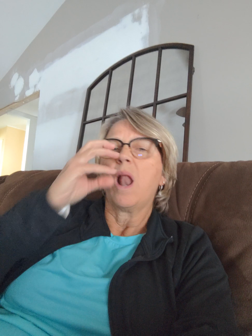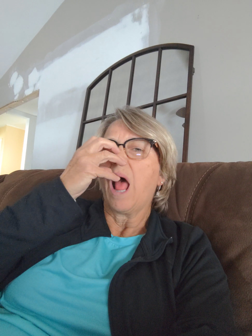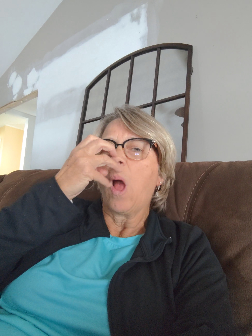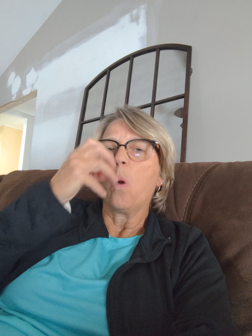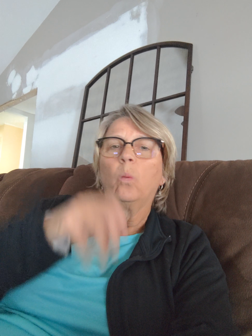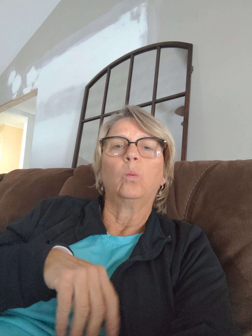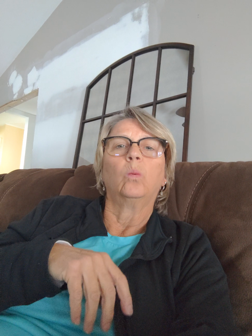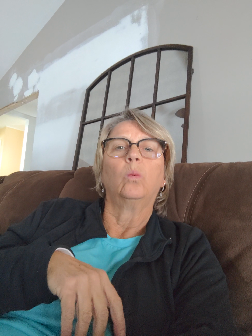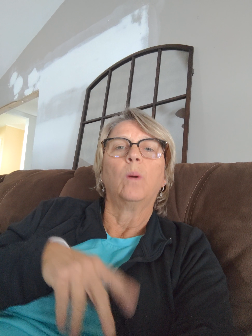clown